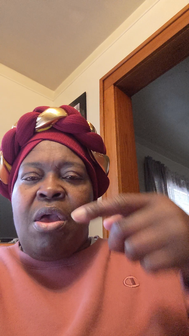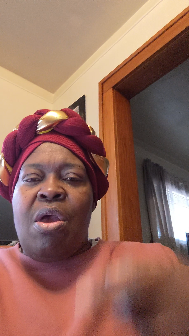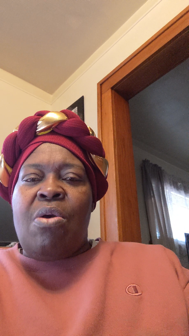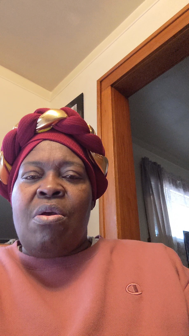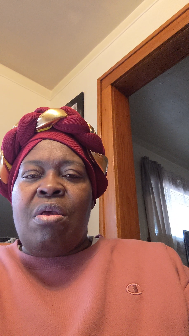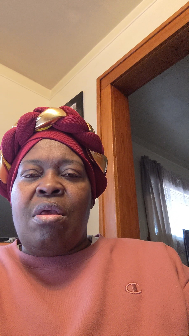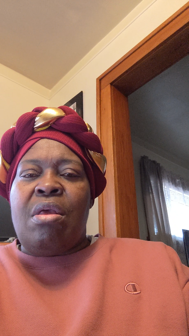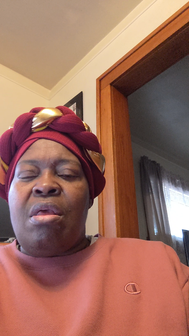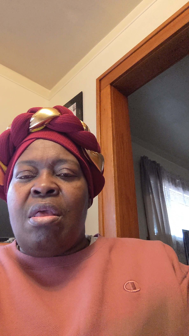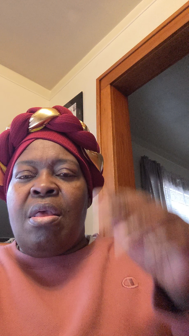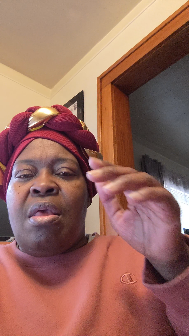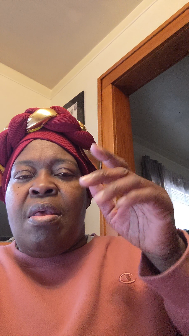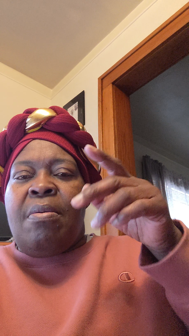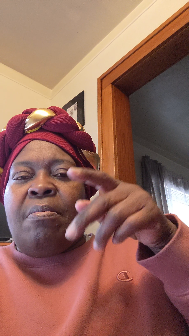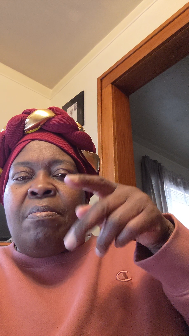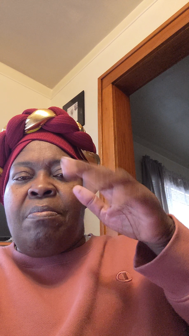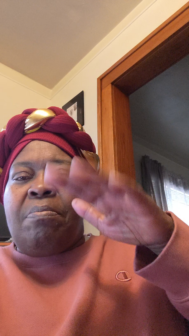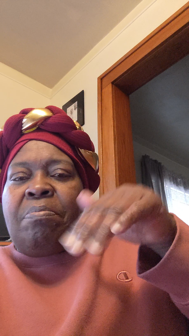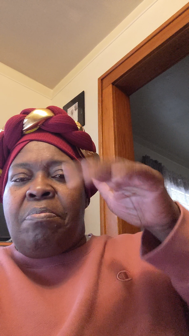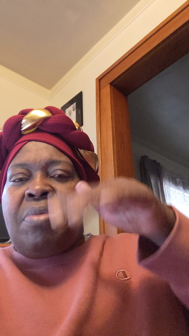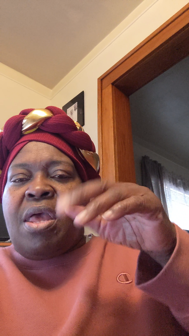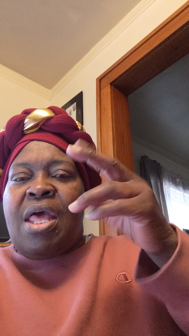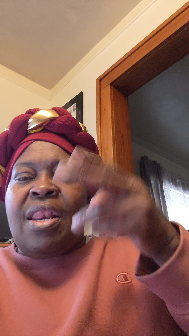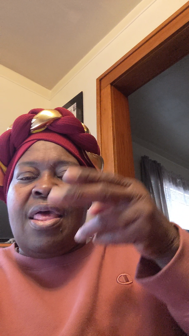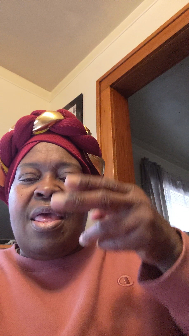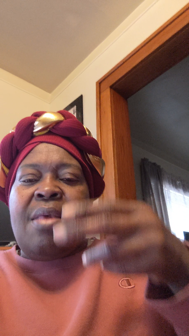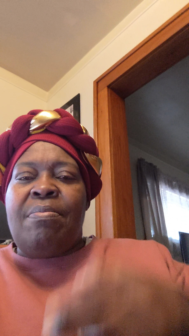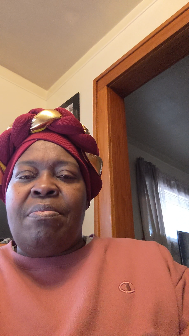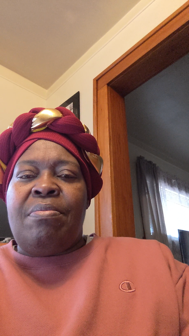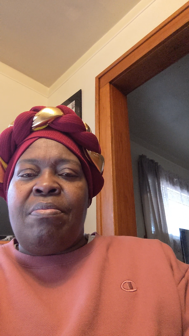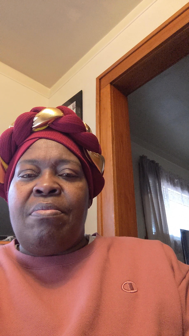pet's name